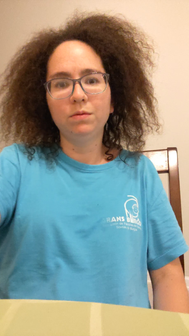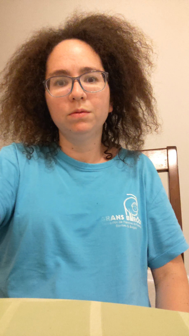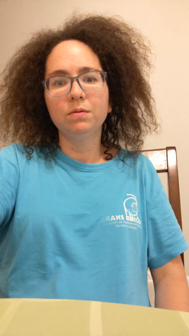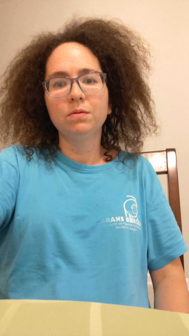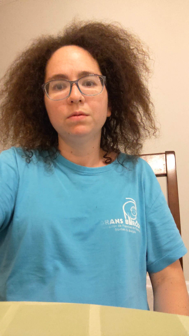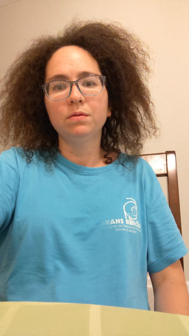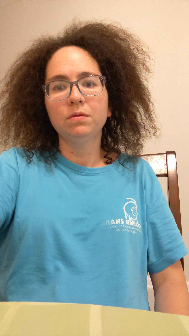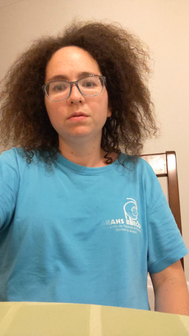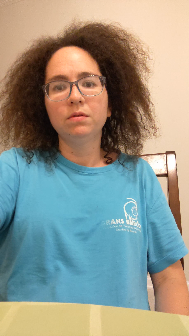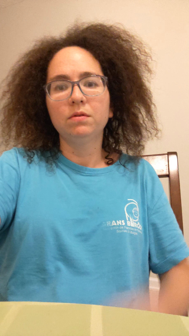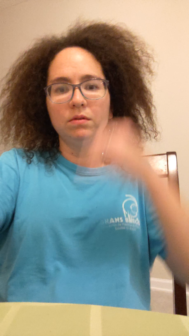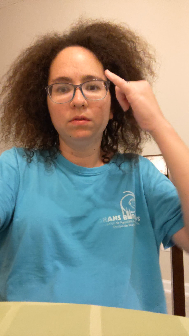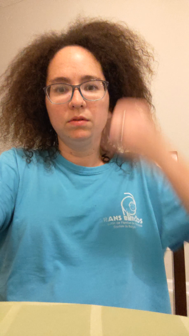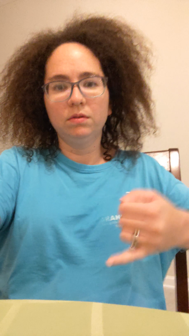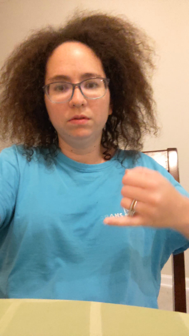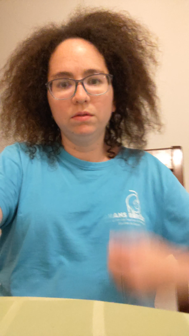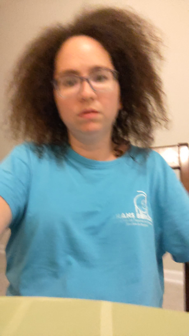last